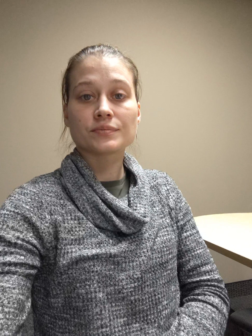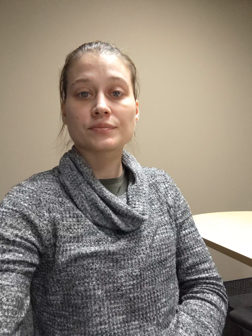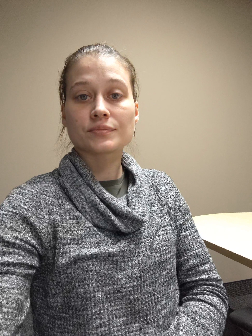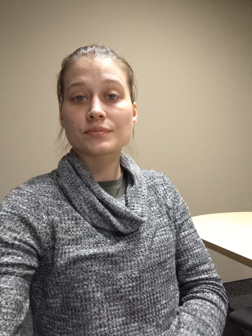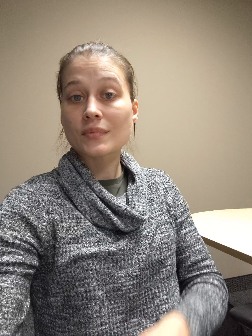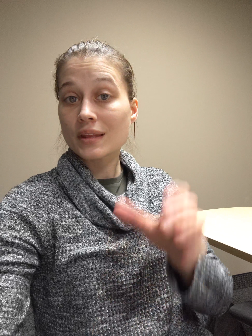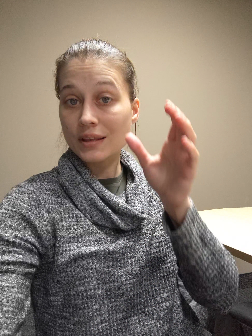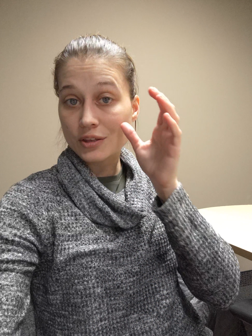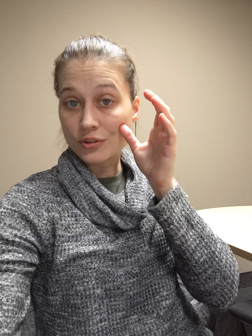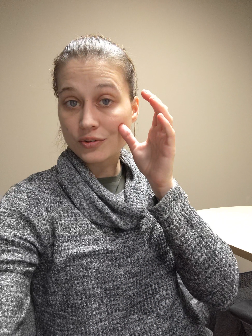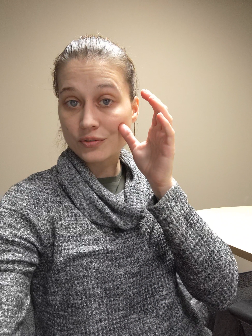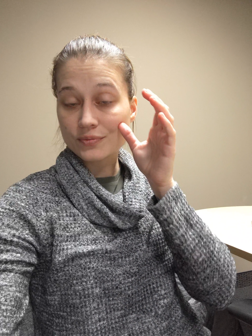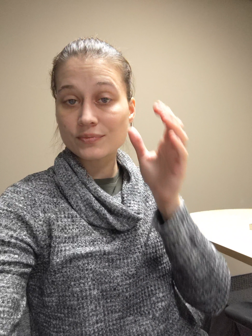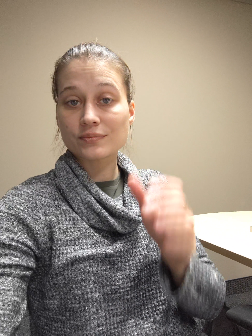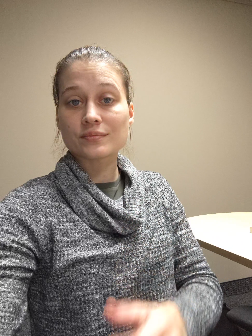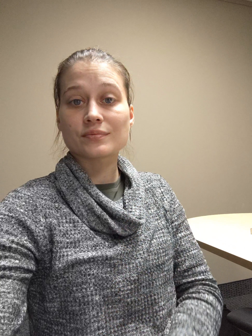hear